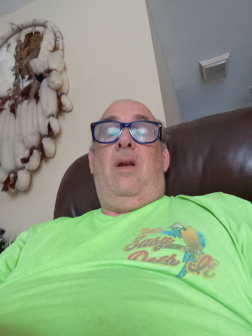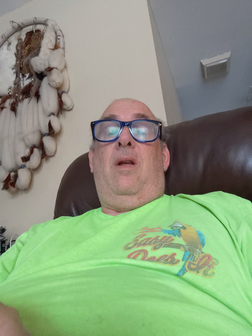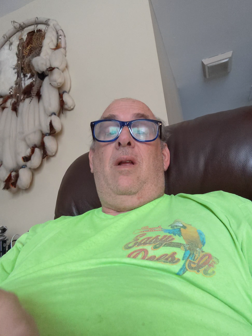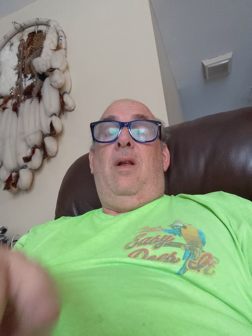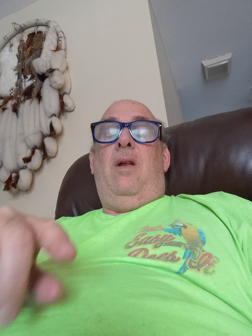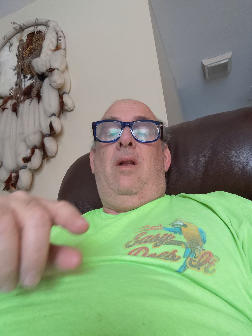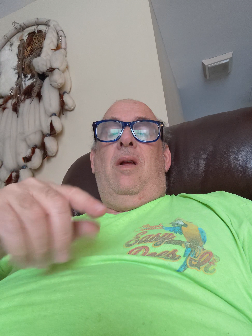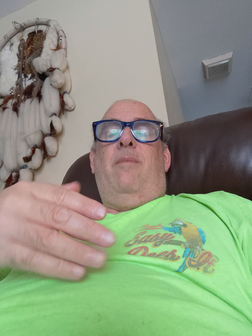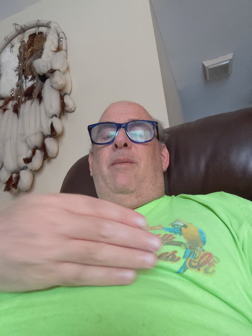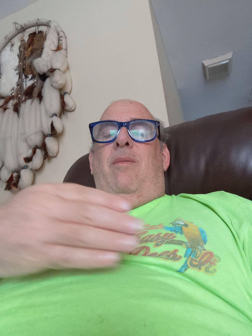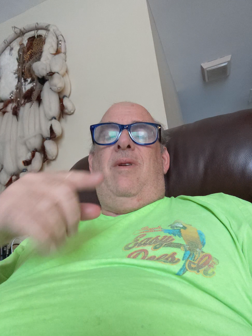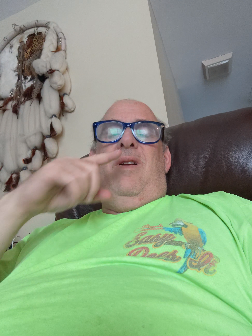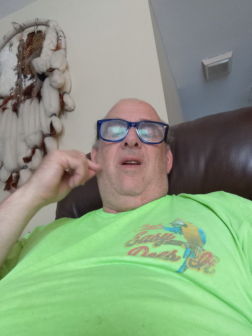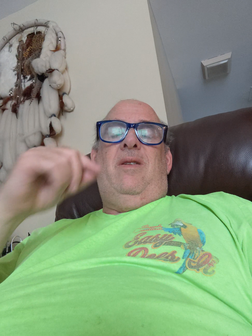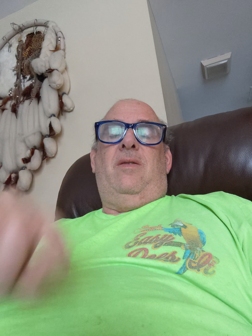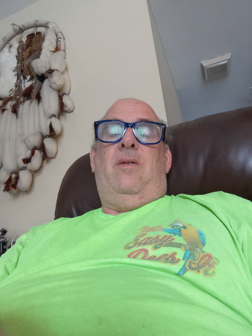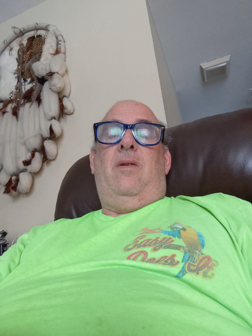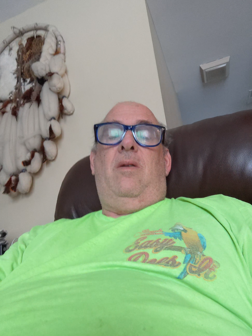kitty